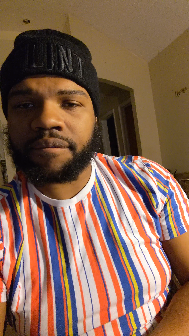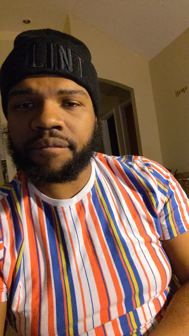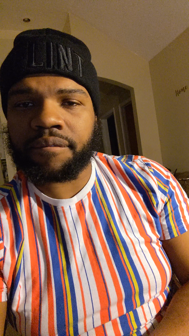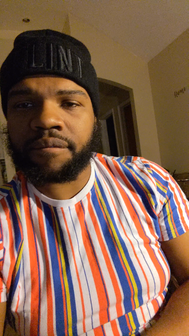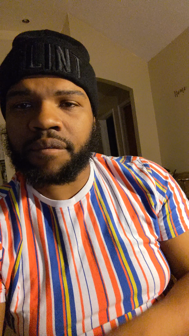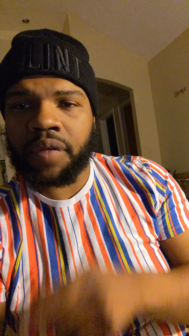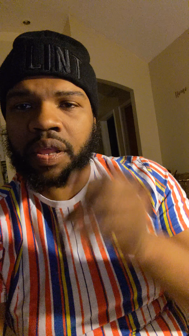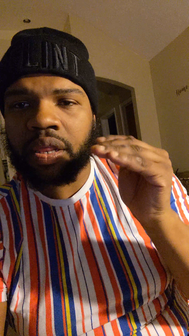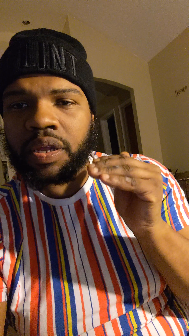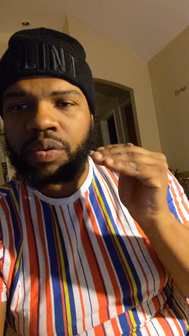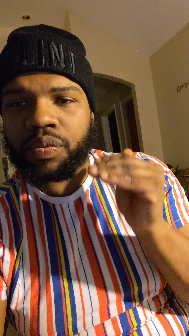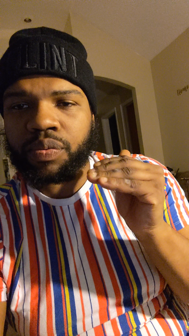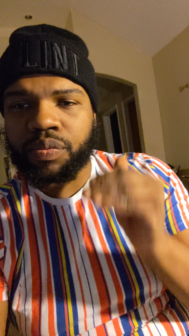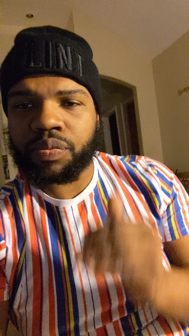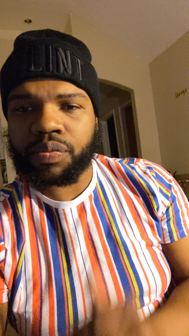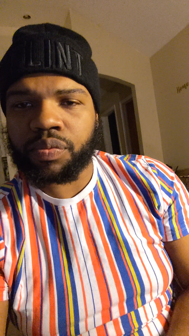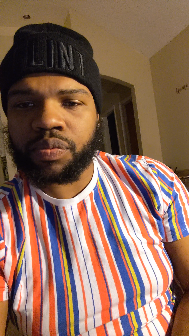little